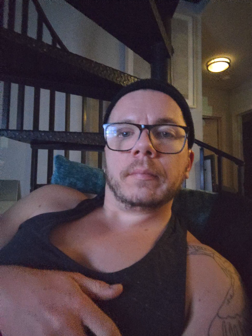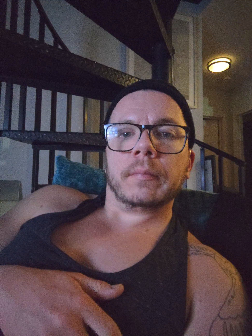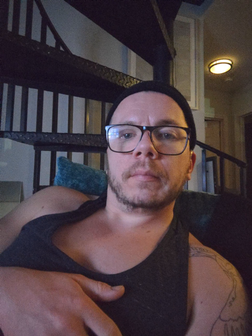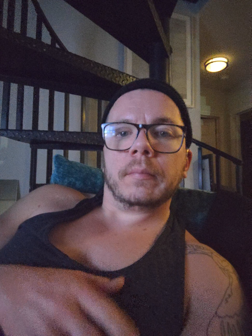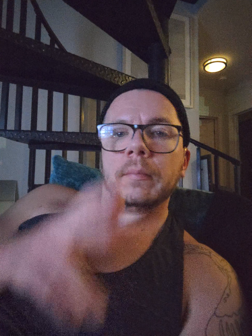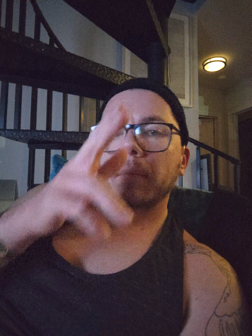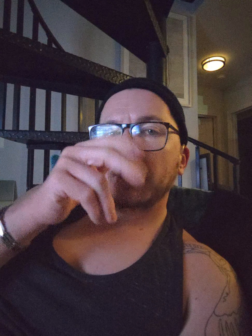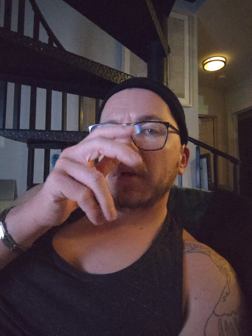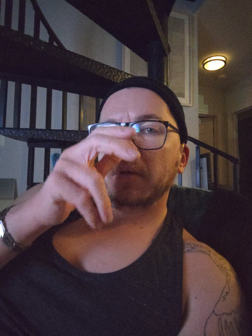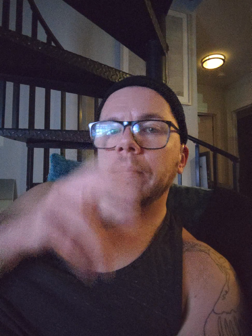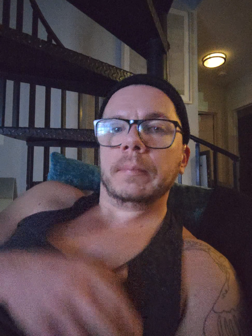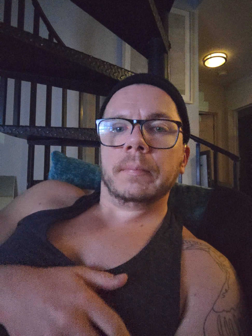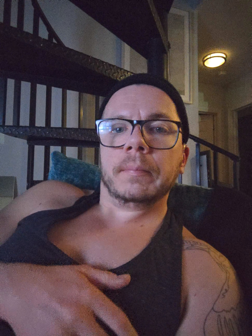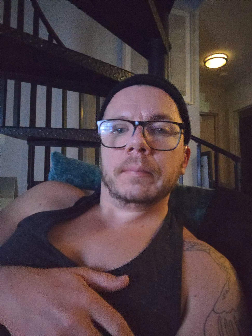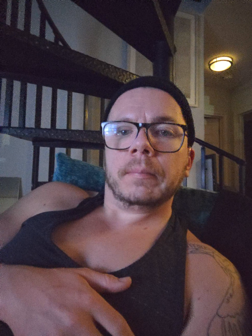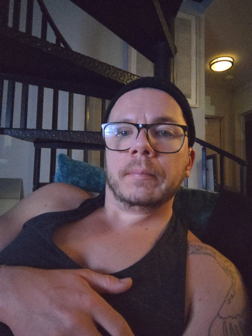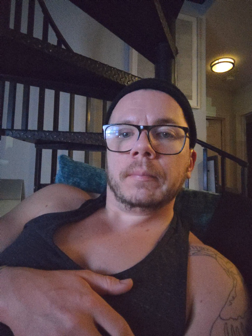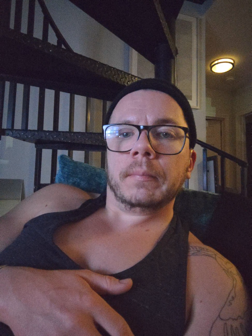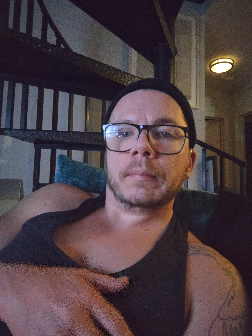bug